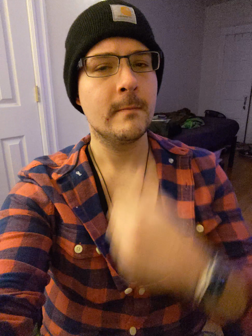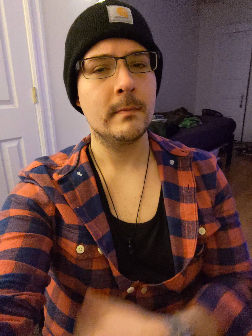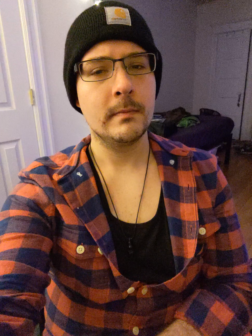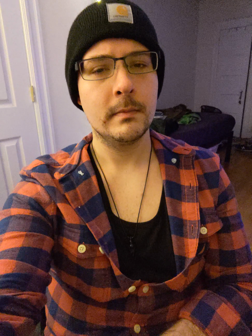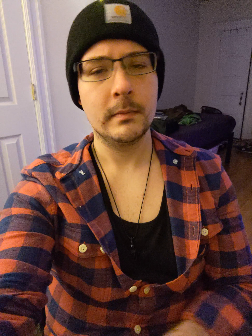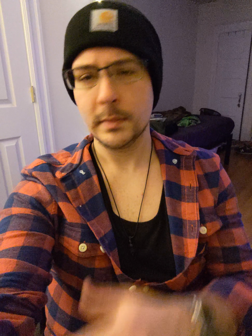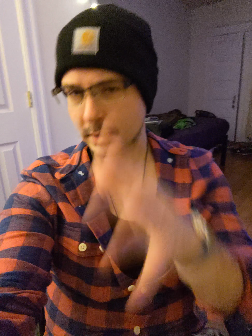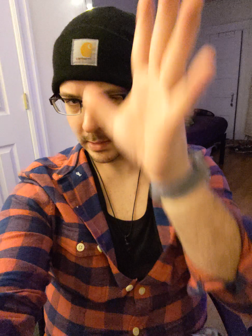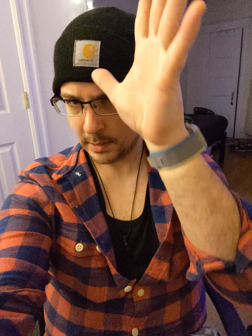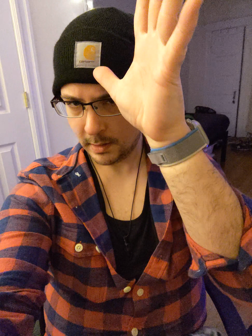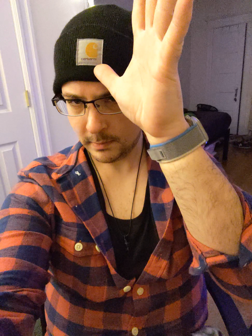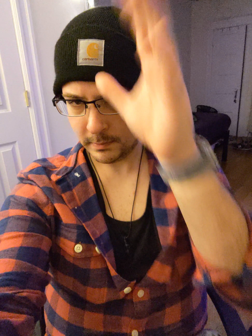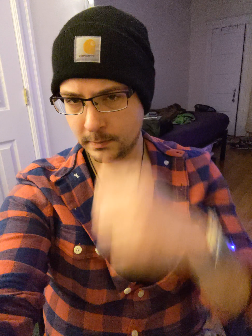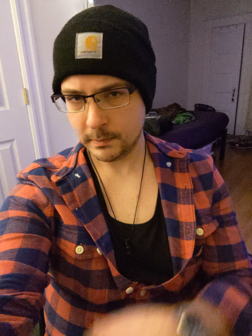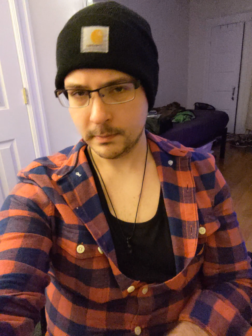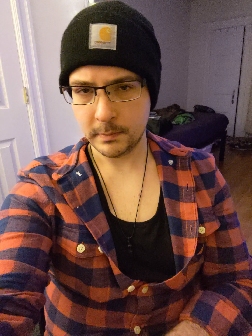dad